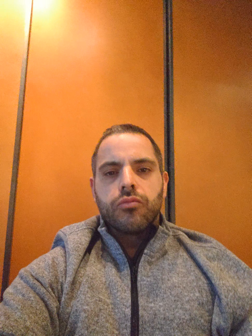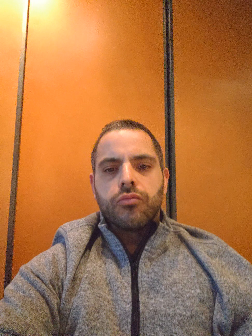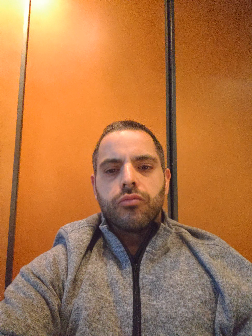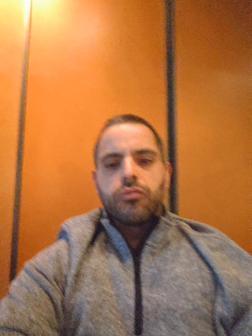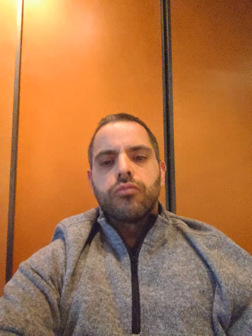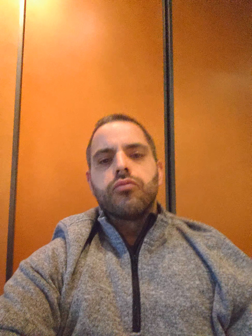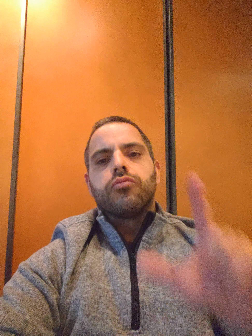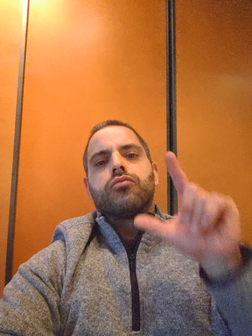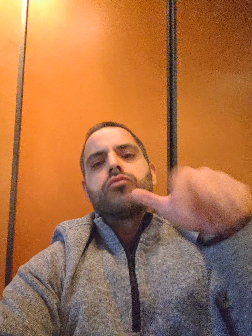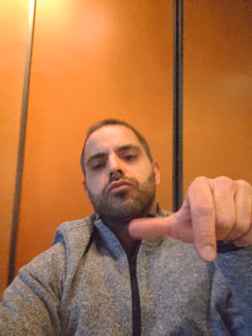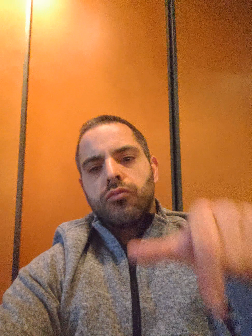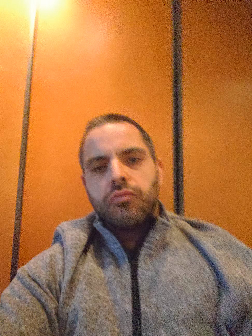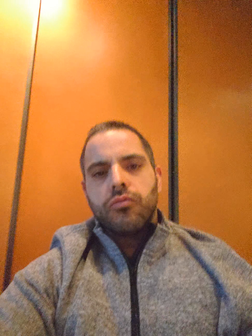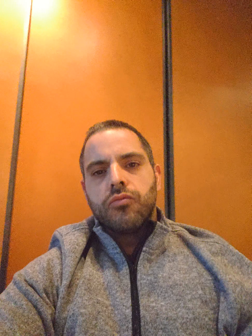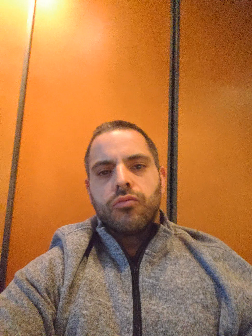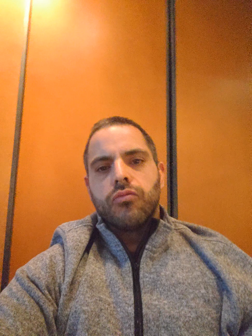later